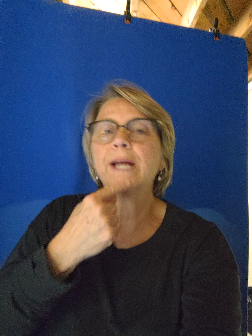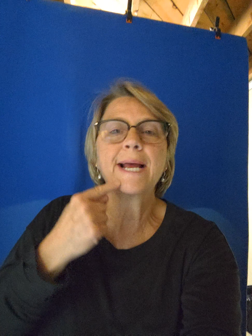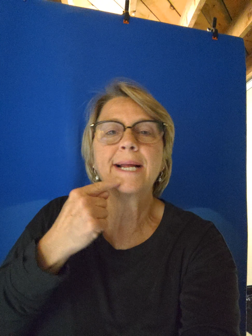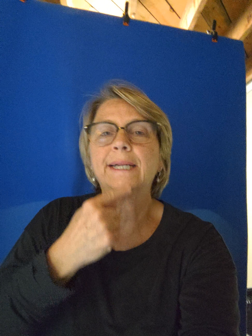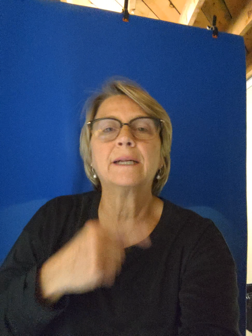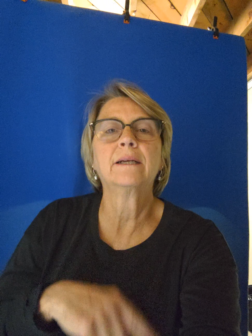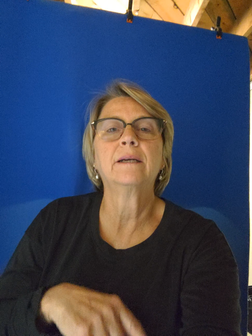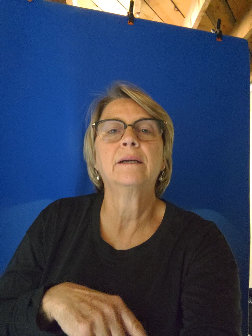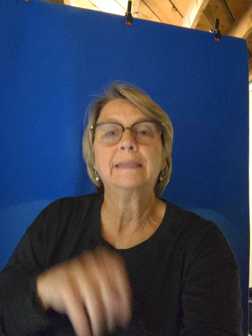chin